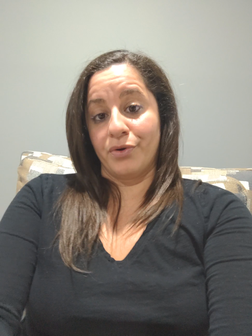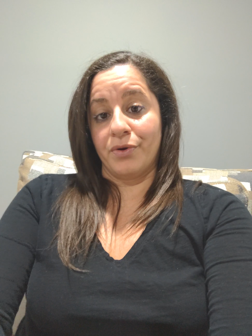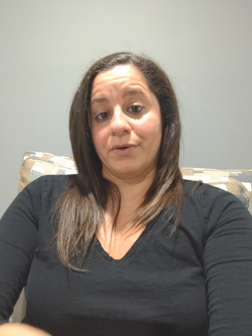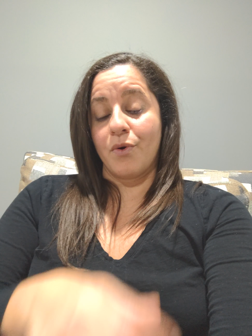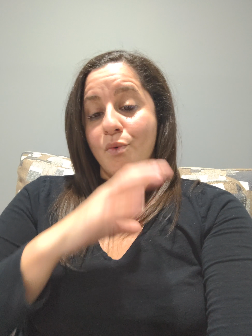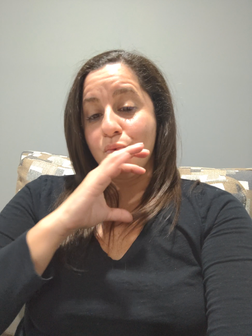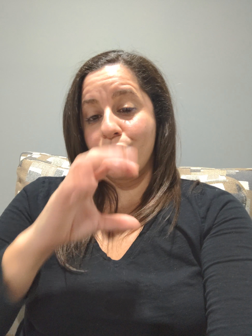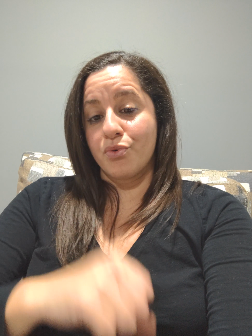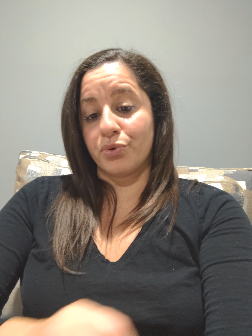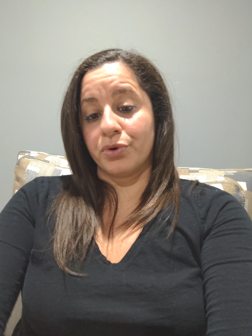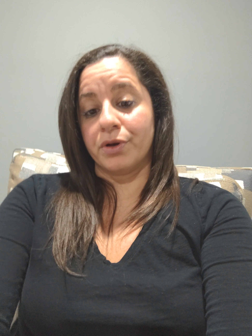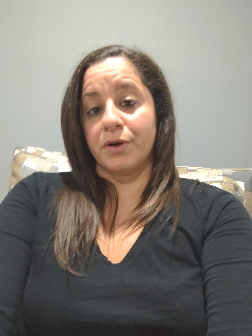old